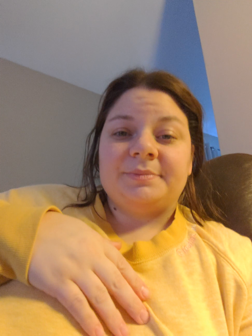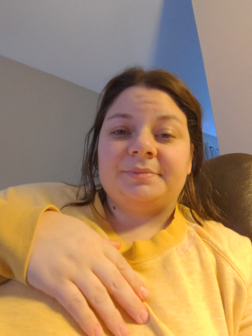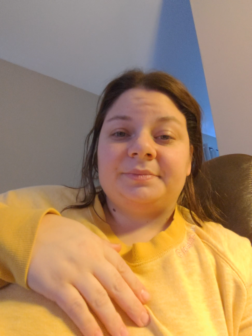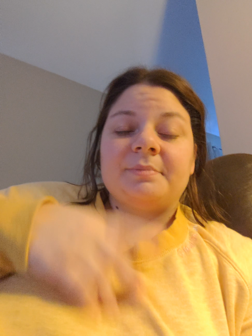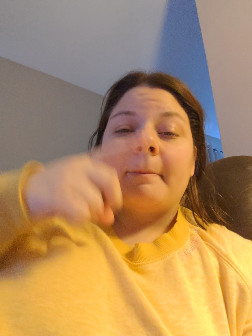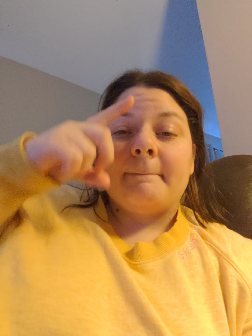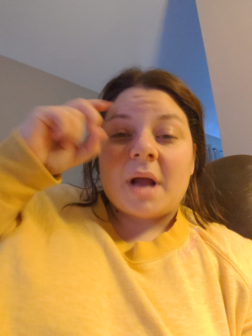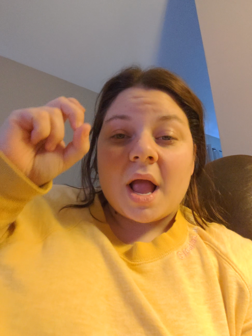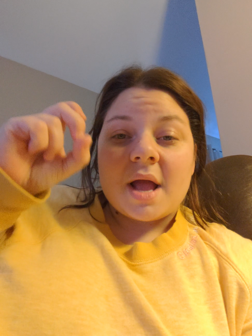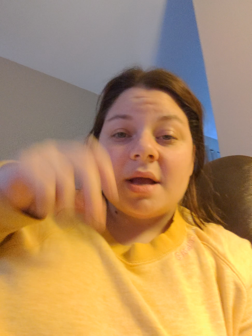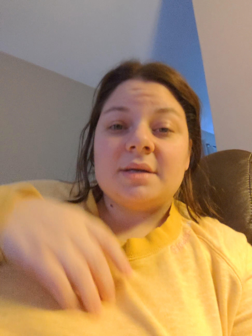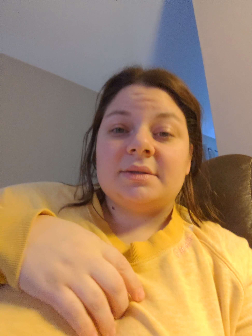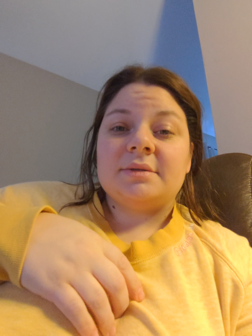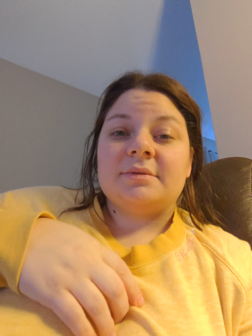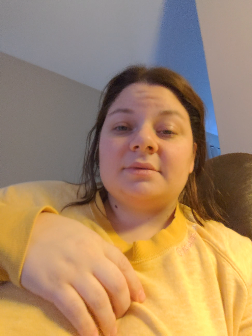because